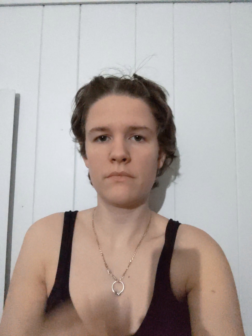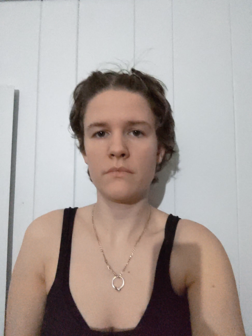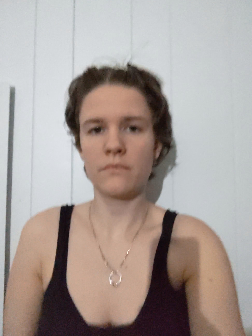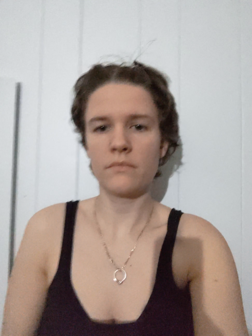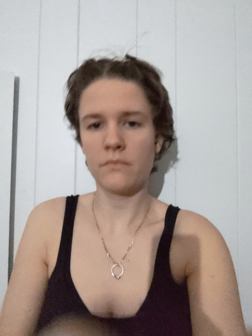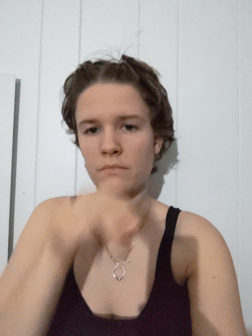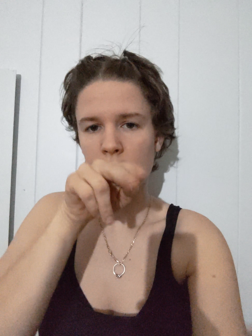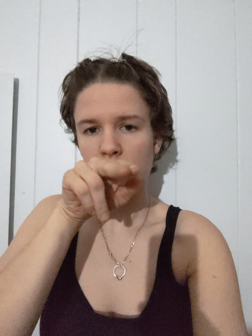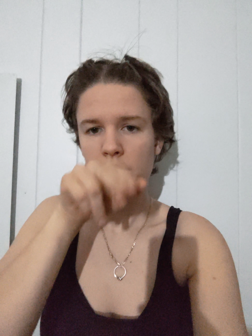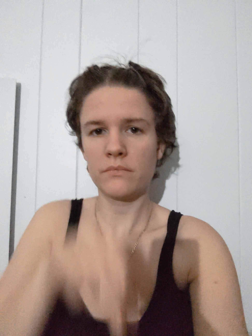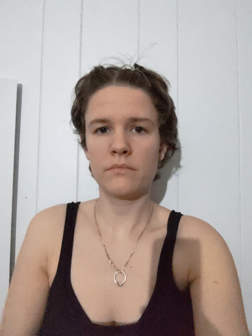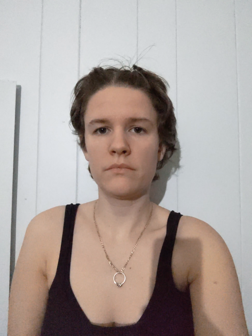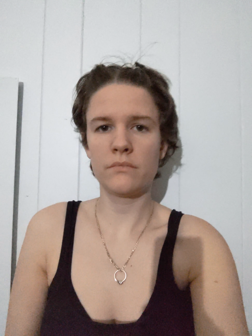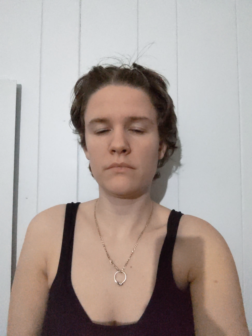tongue